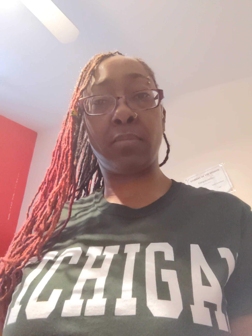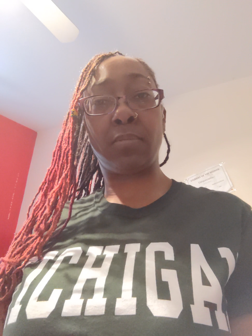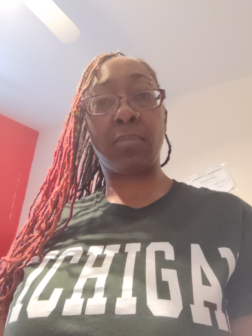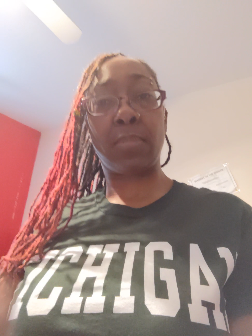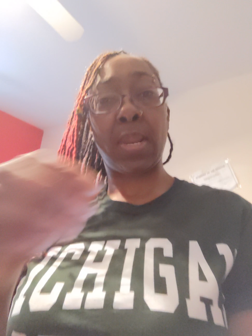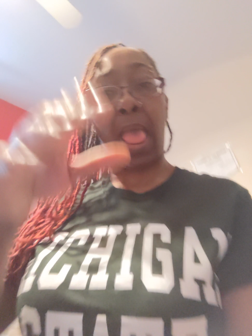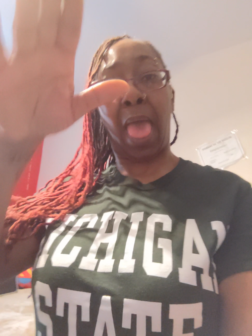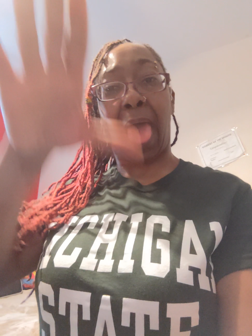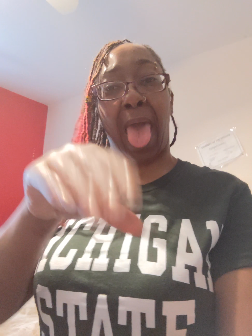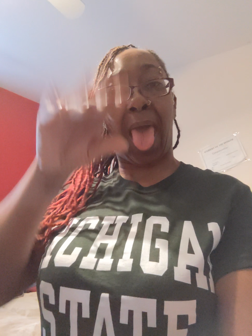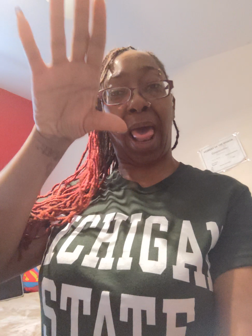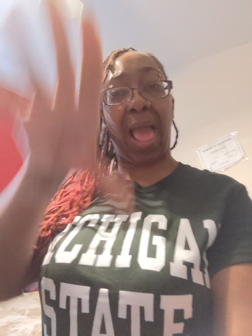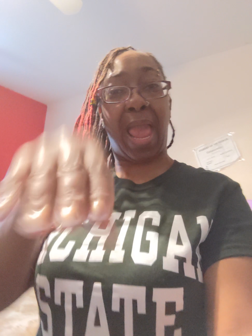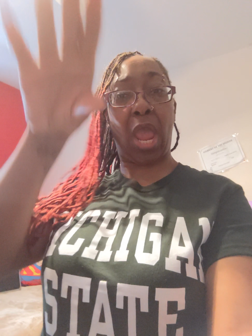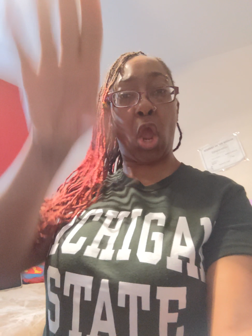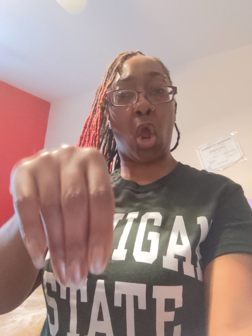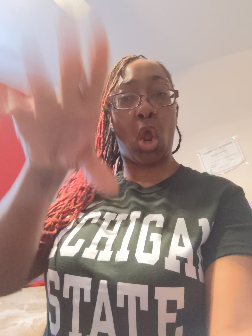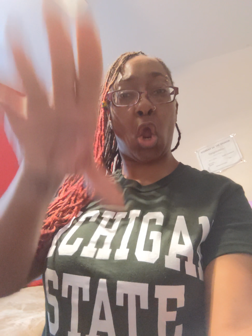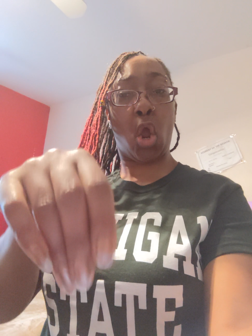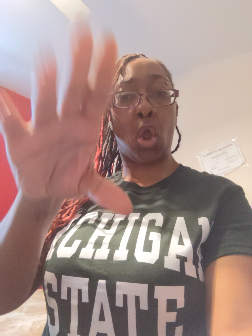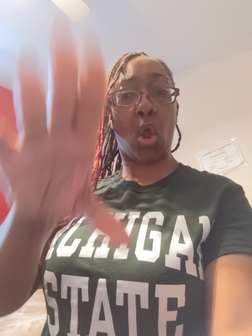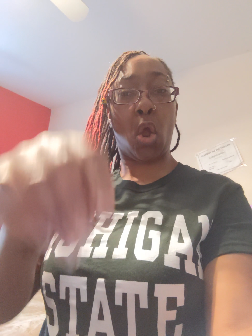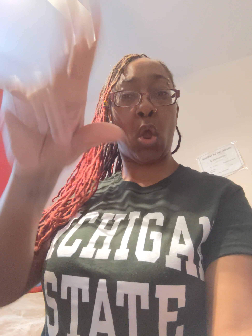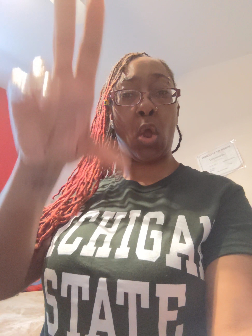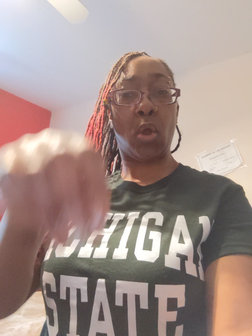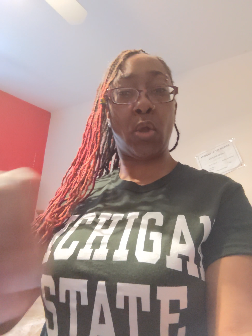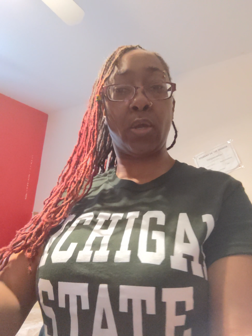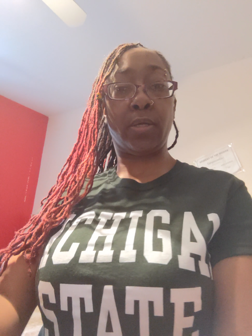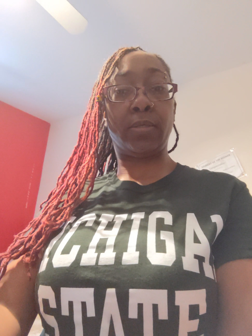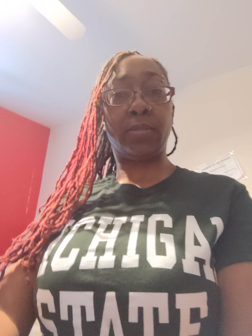alligator